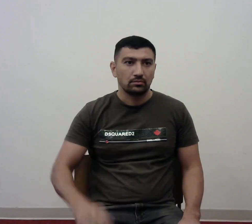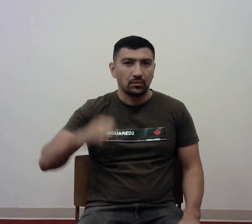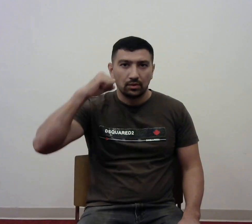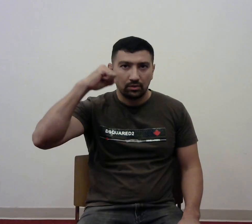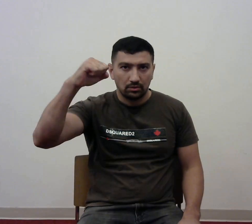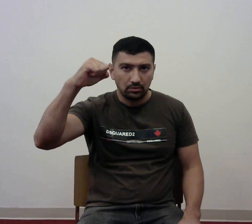qarabağ